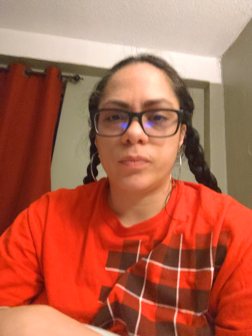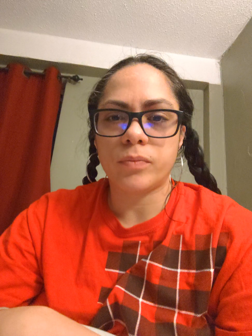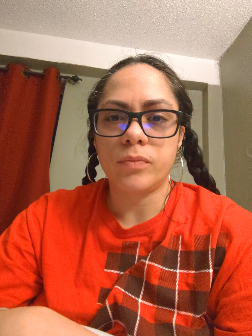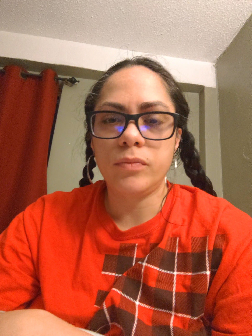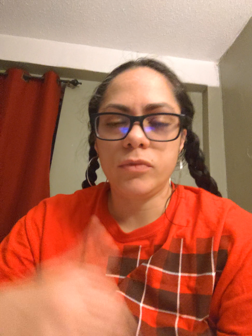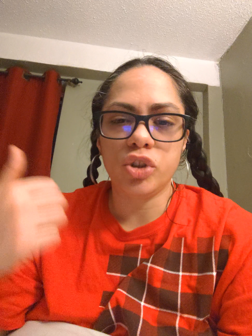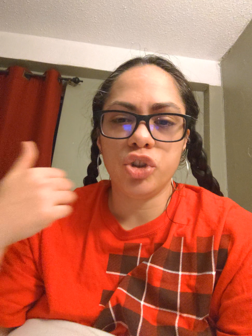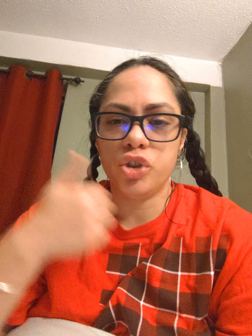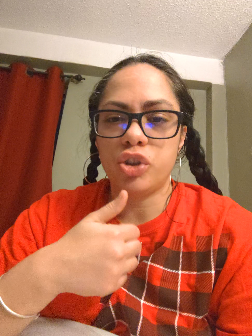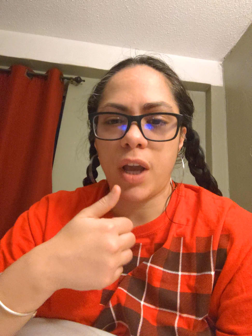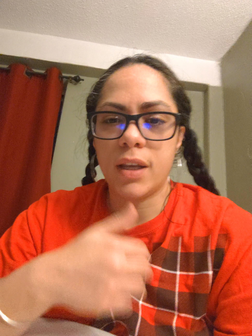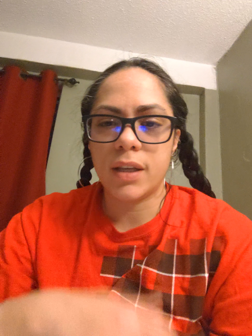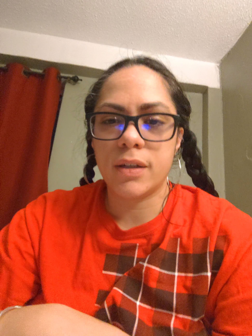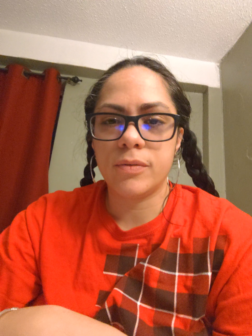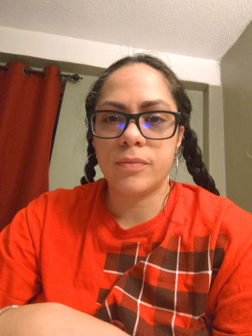jacket